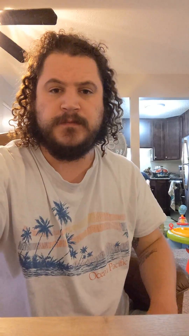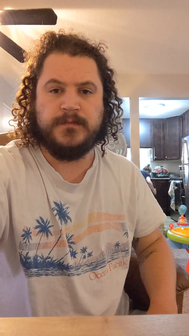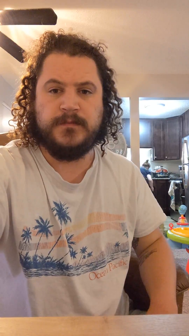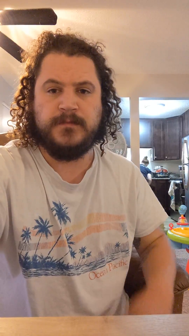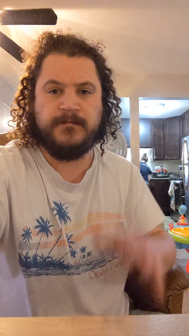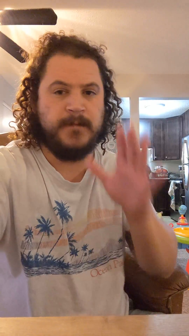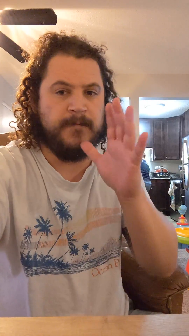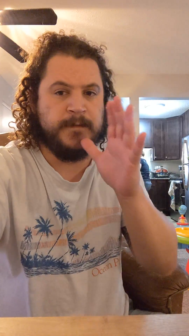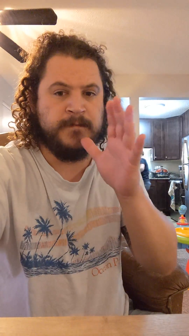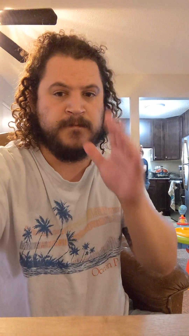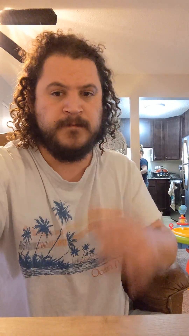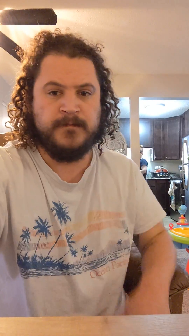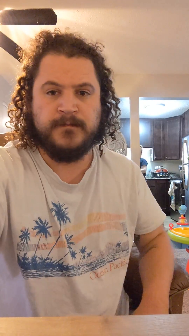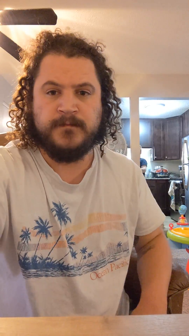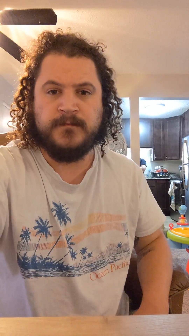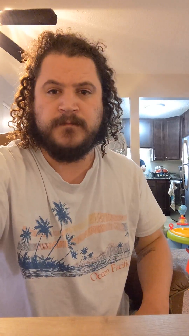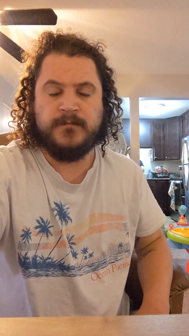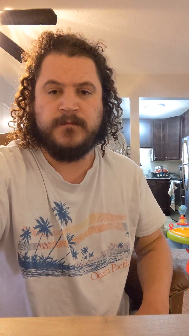mommy